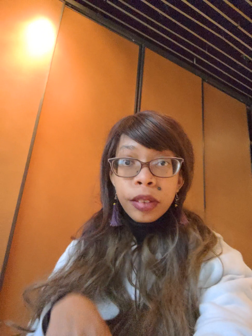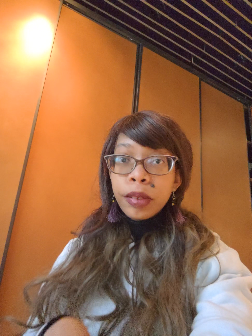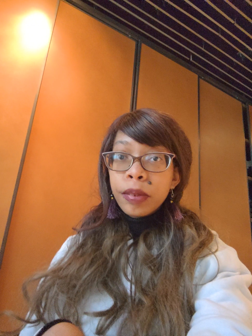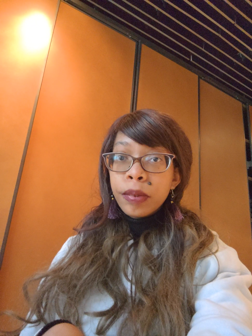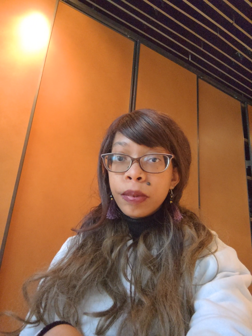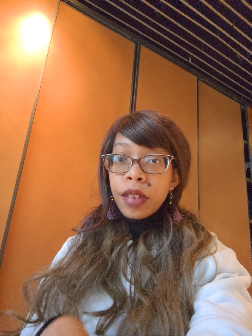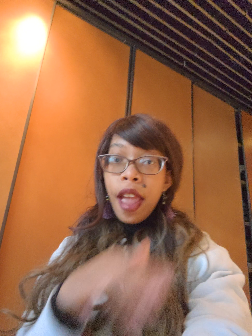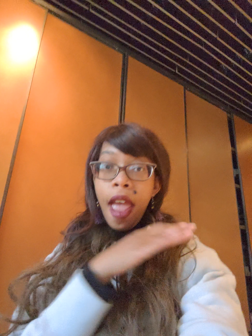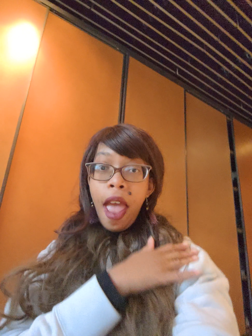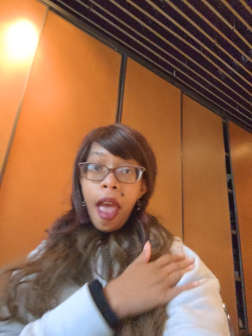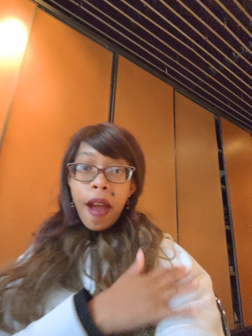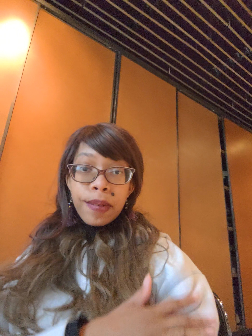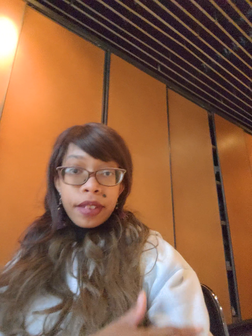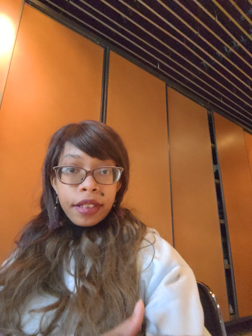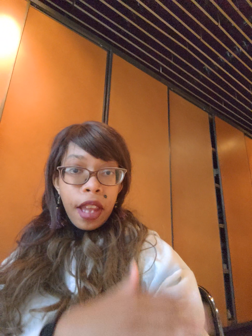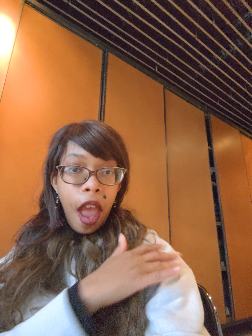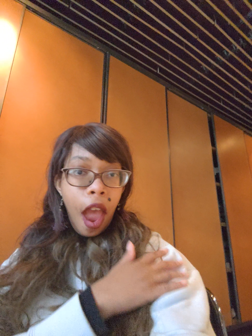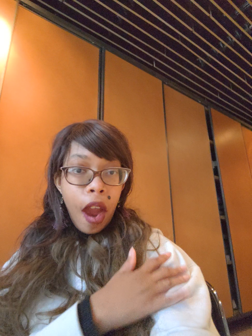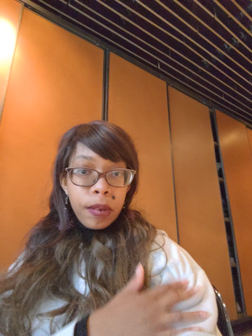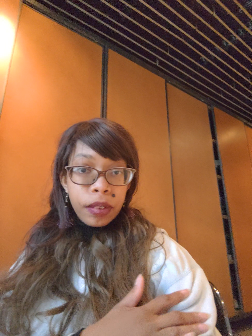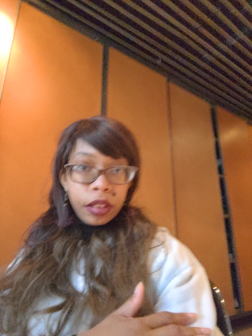arm